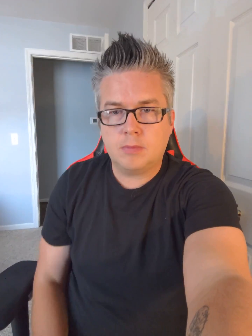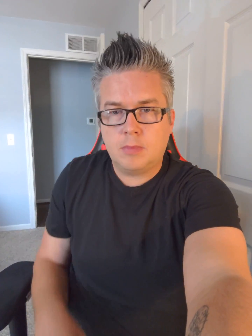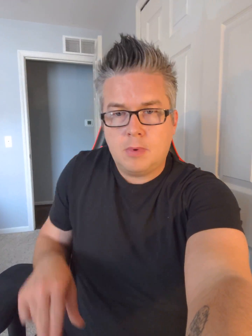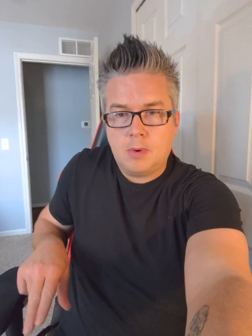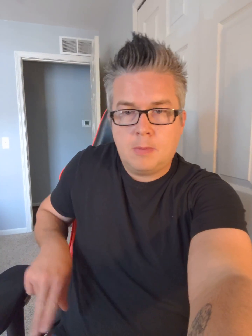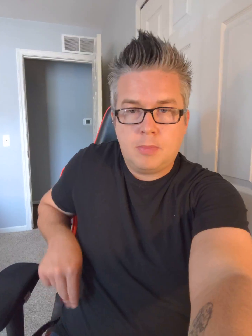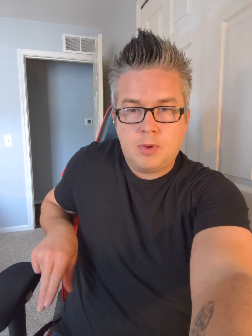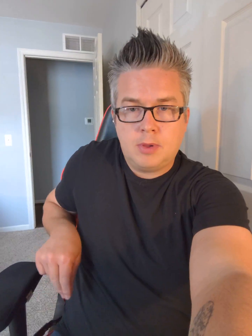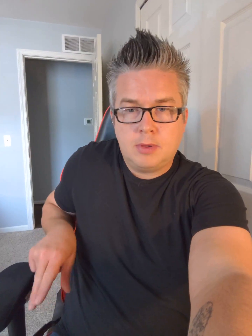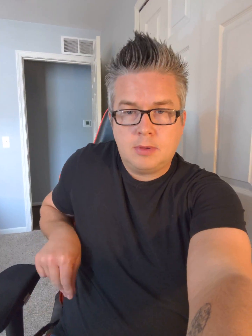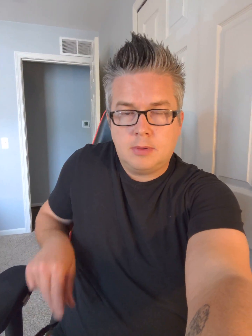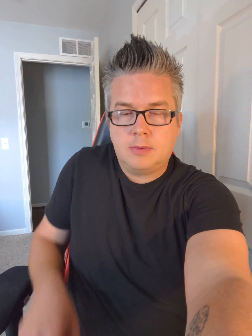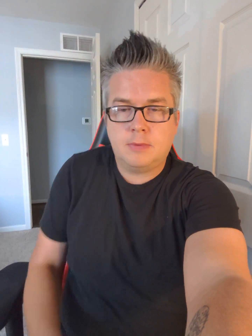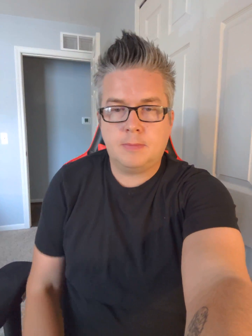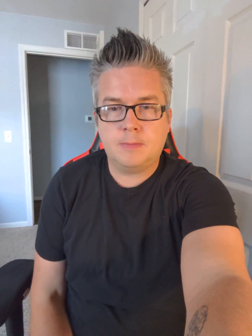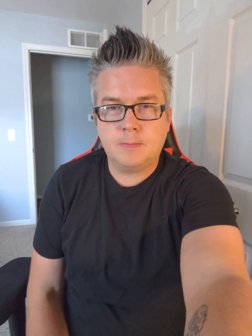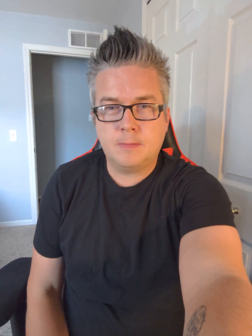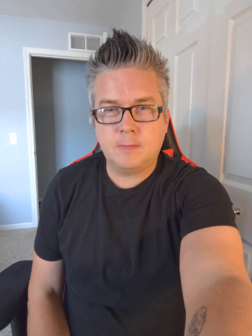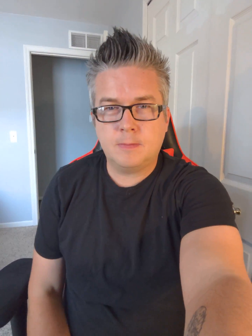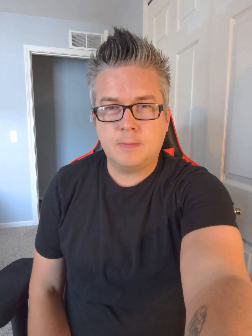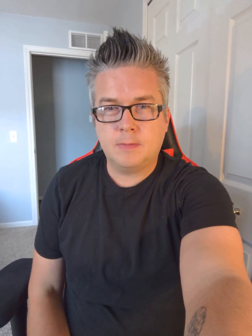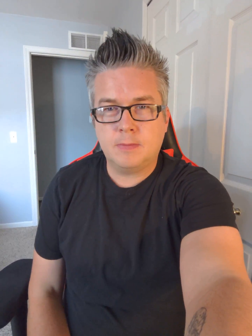diaper